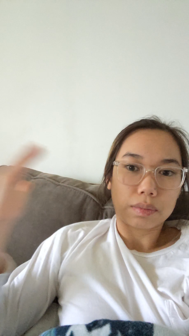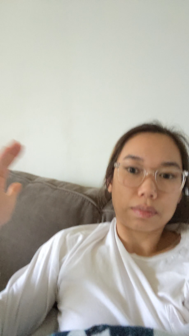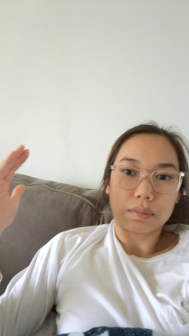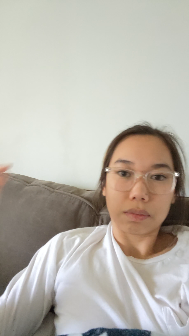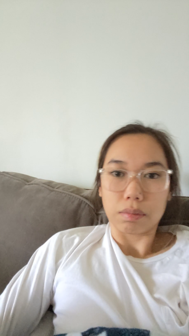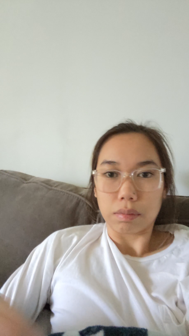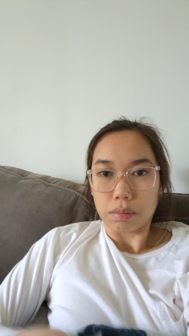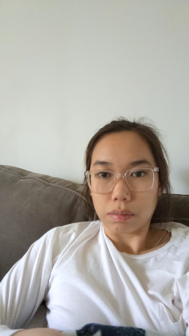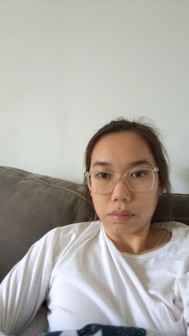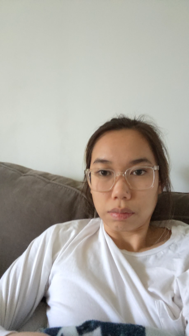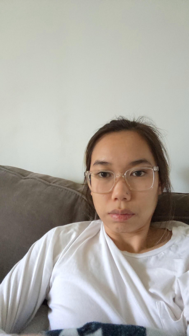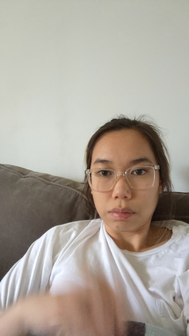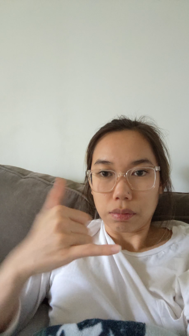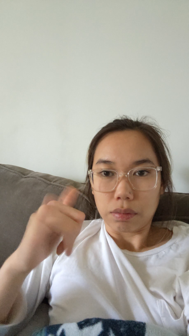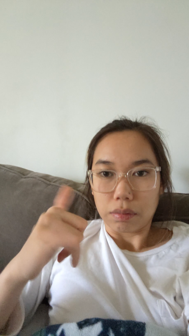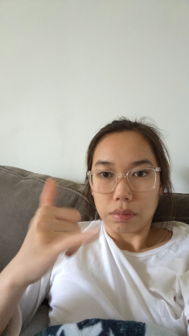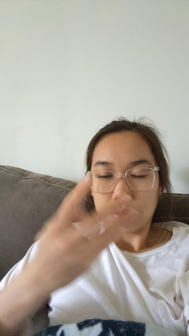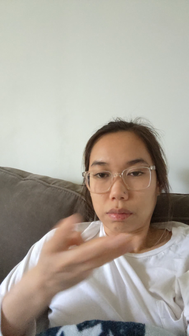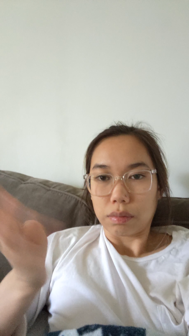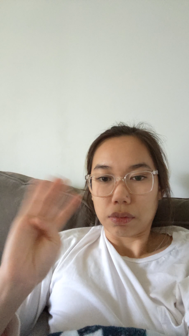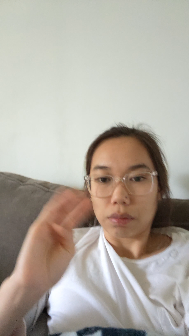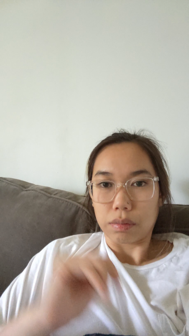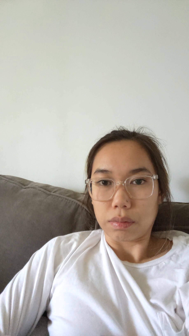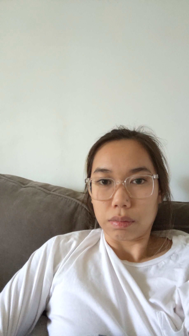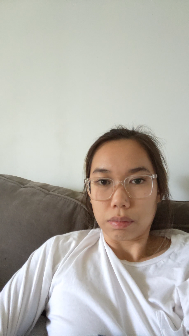playpen